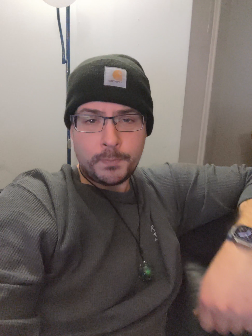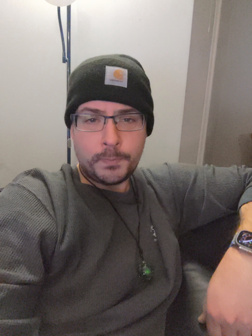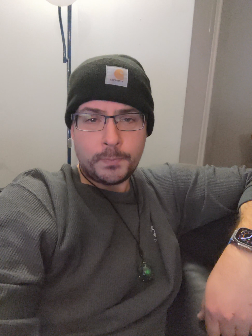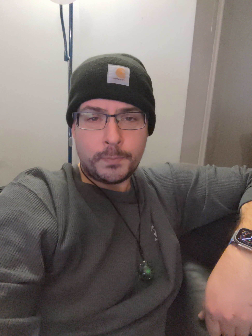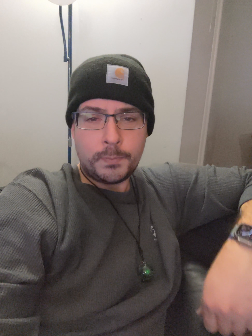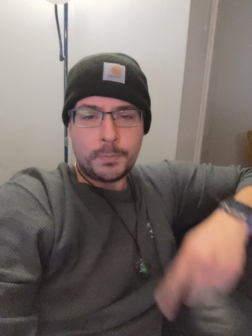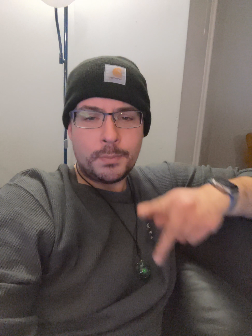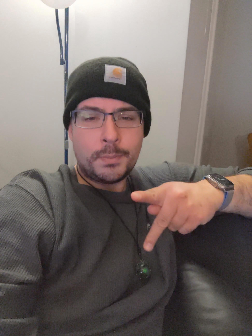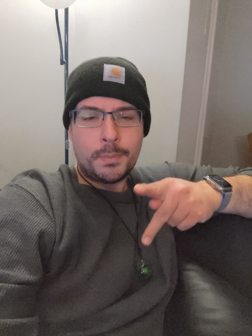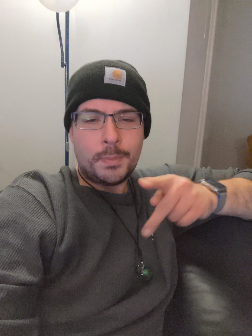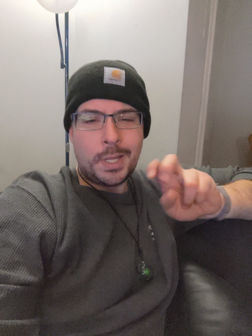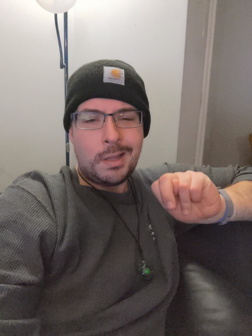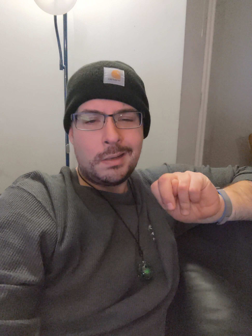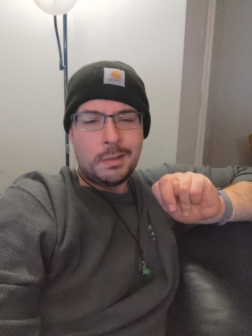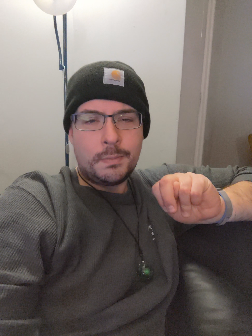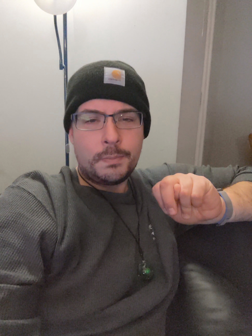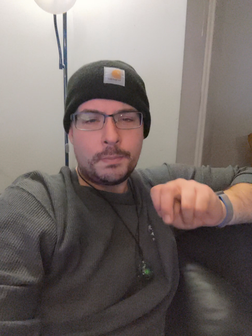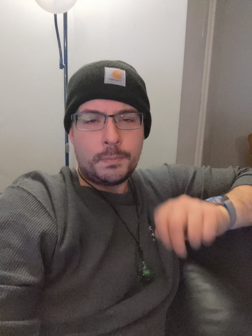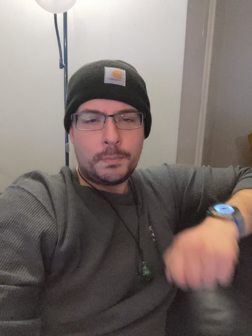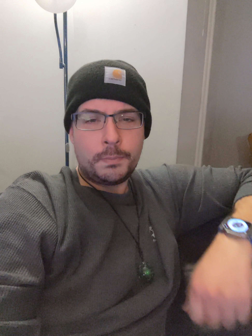pen